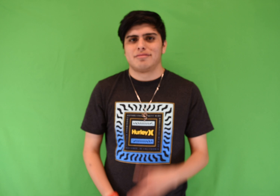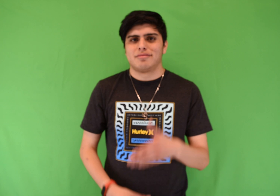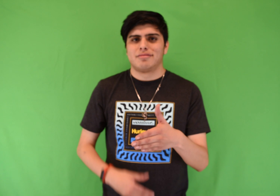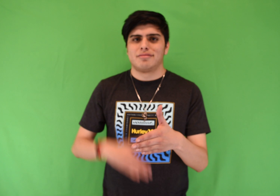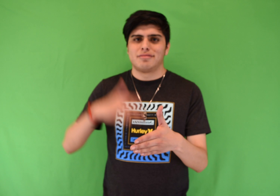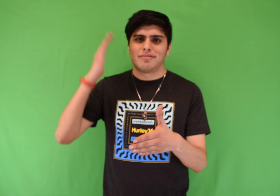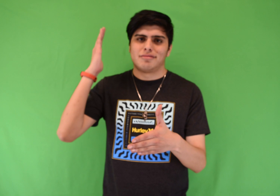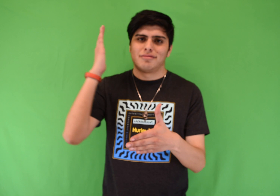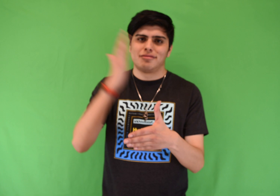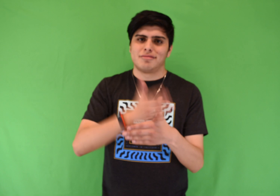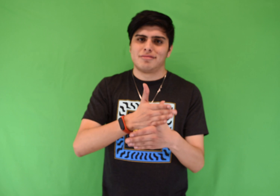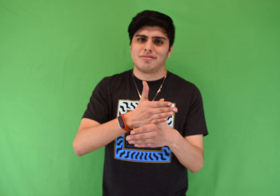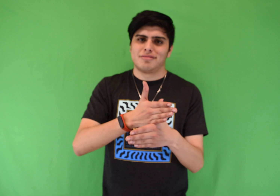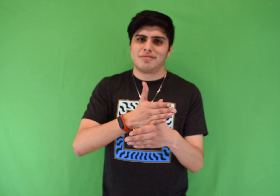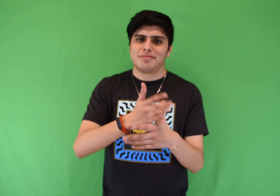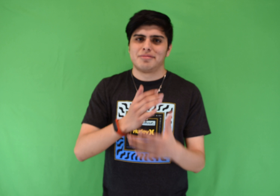ir